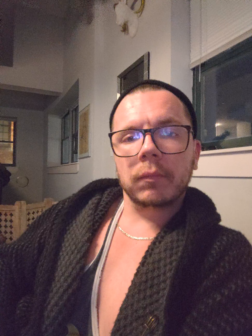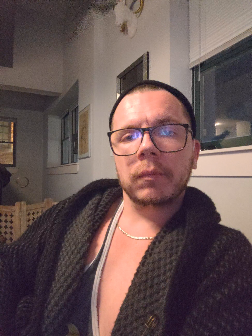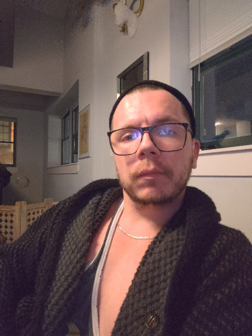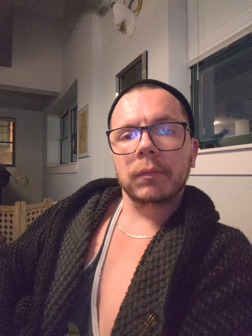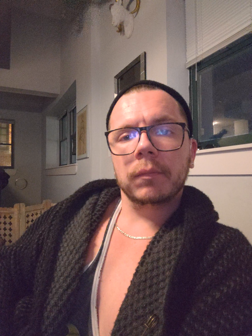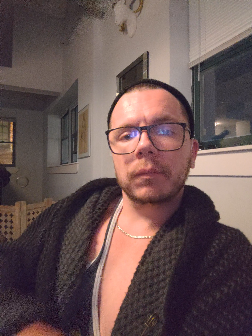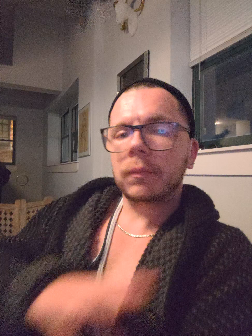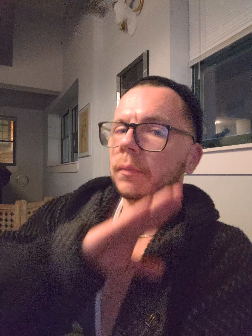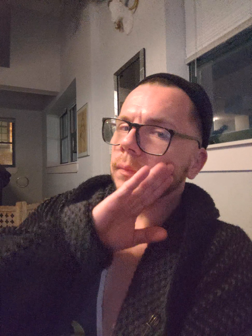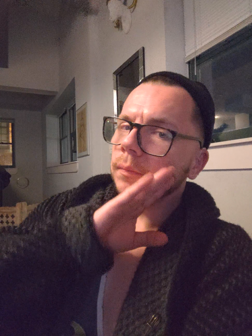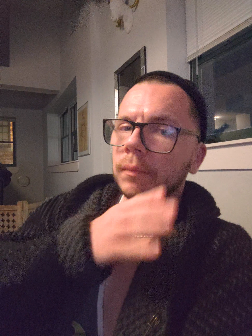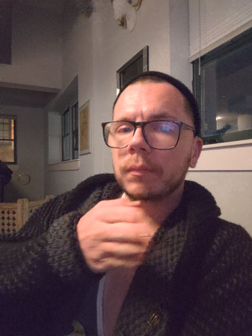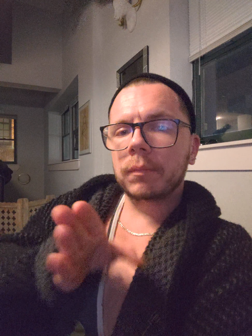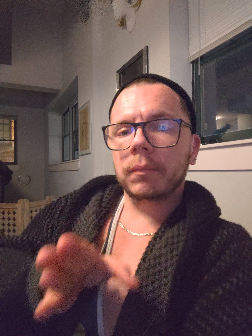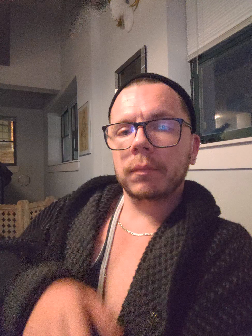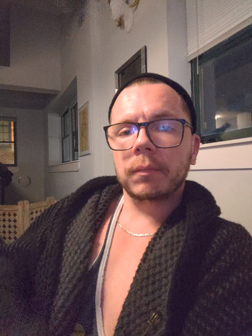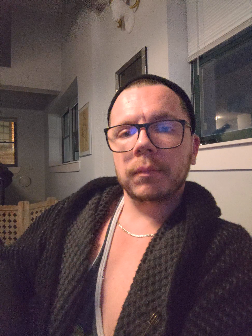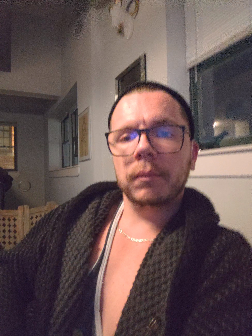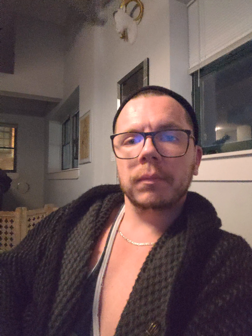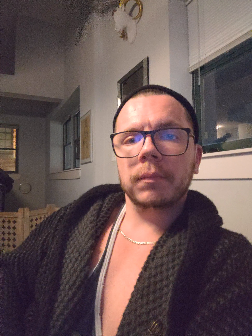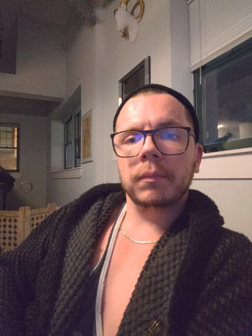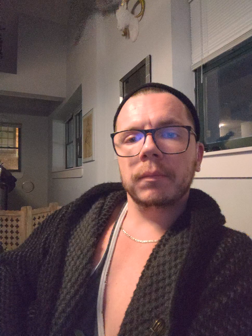bedroom